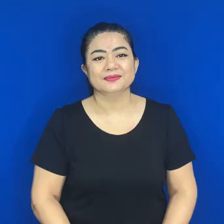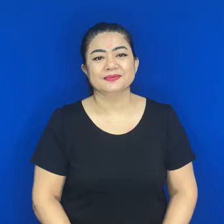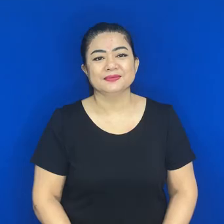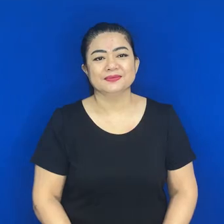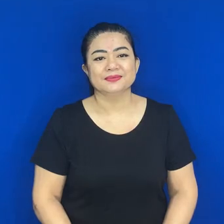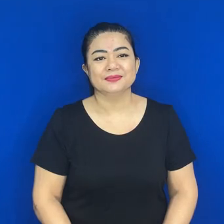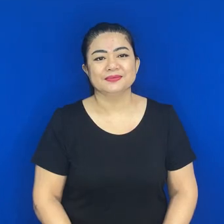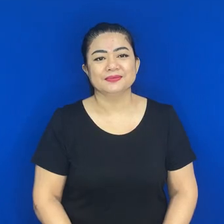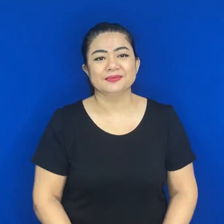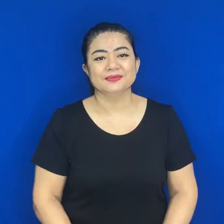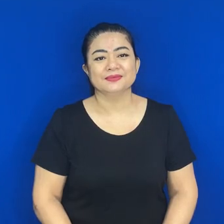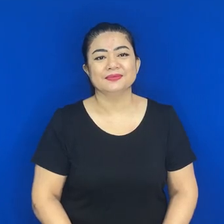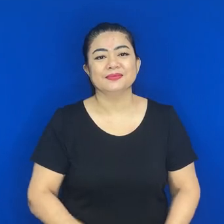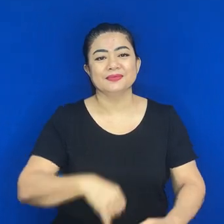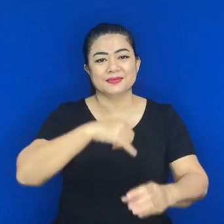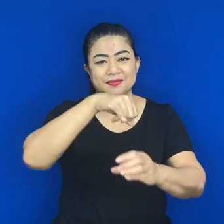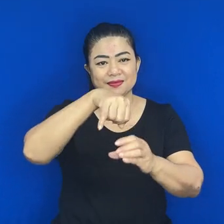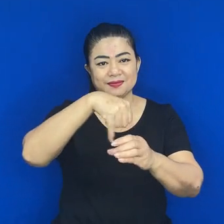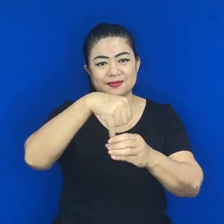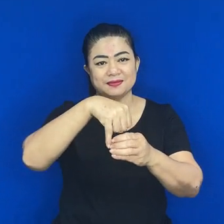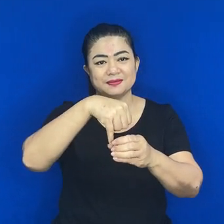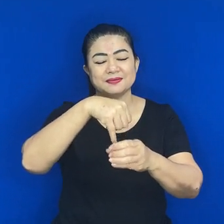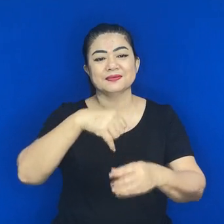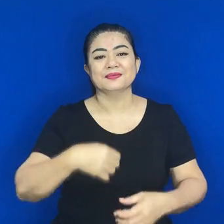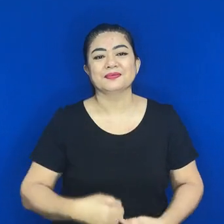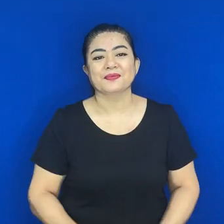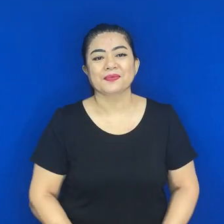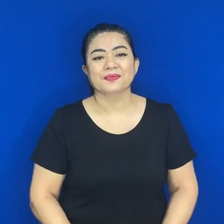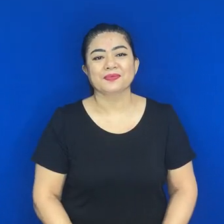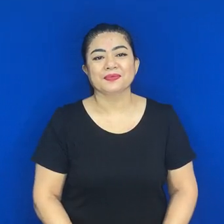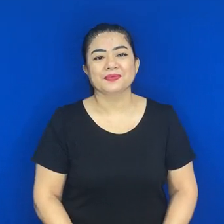juice